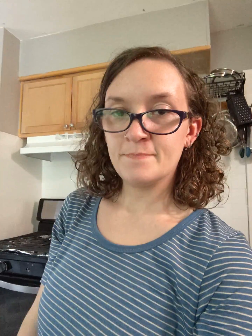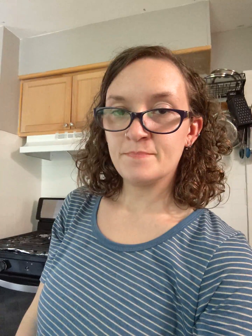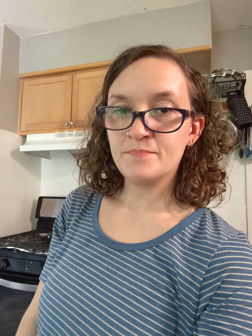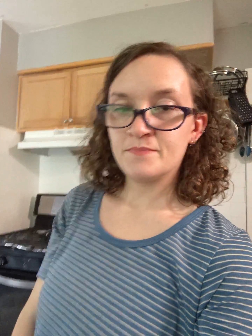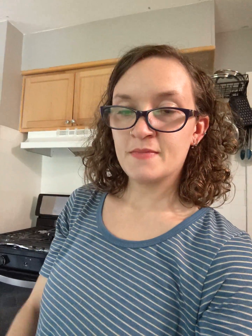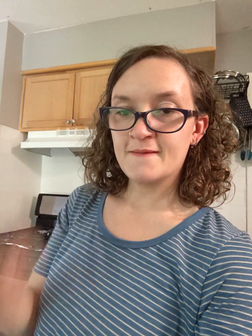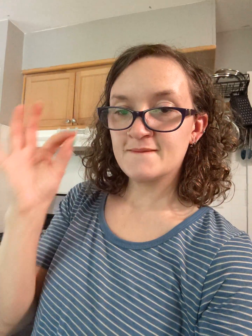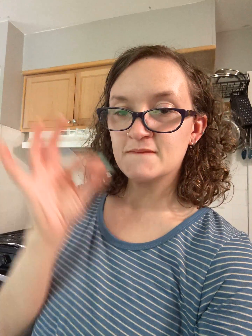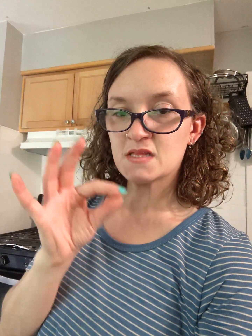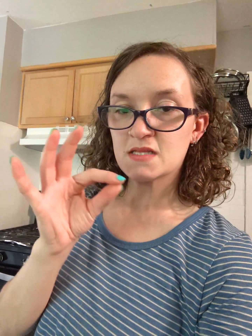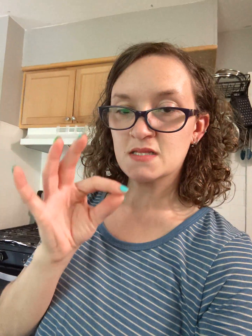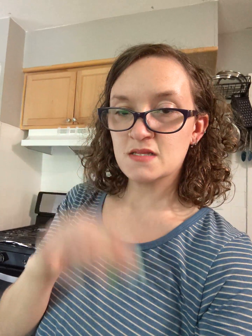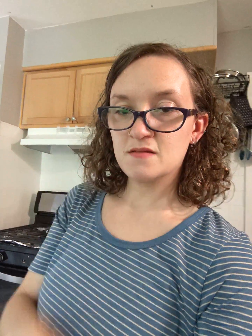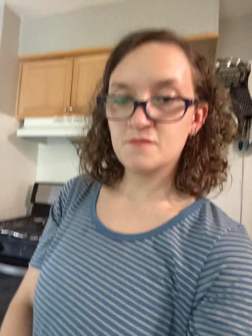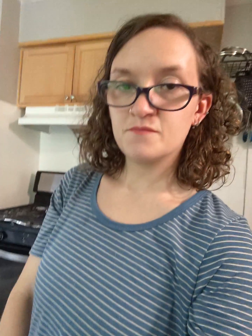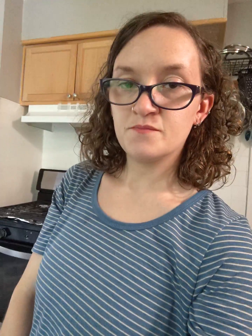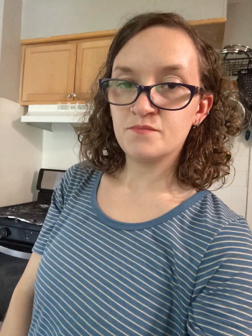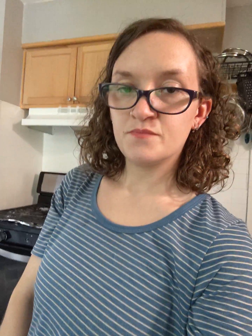fit